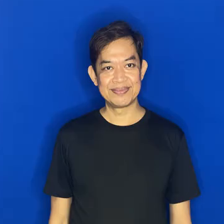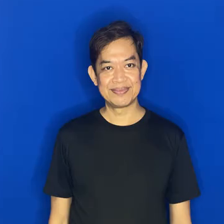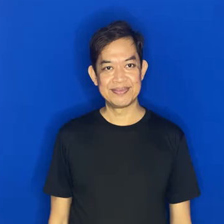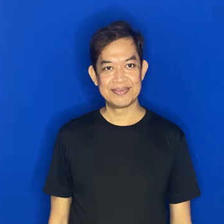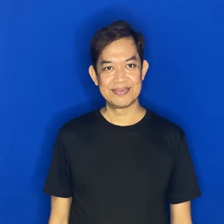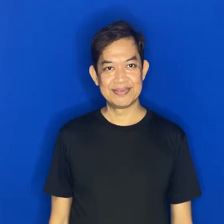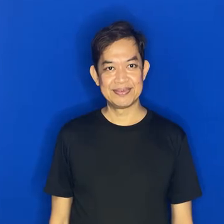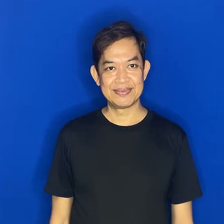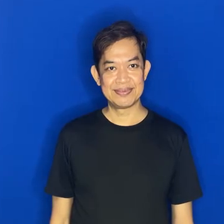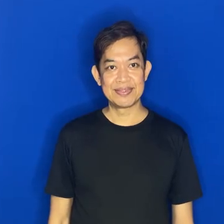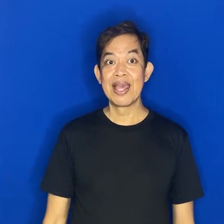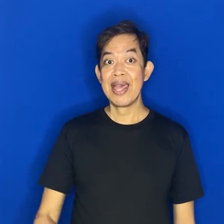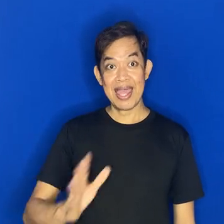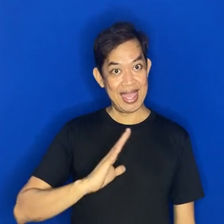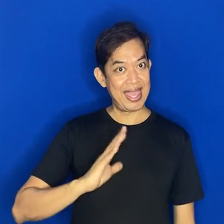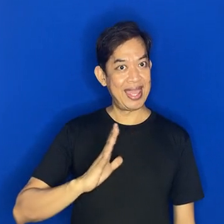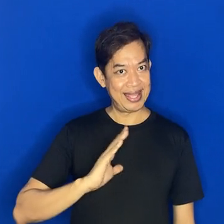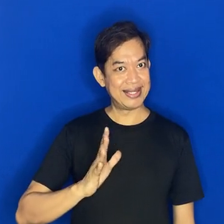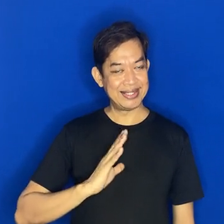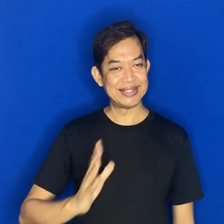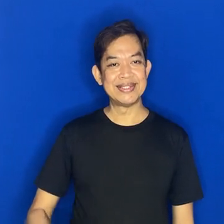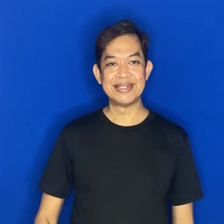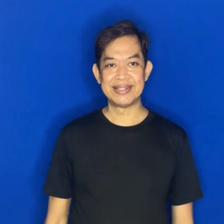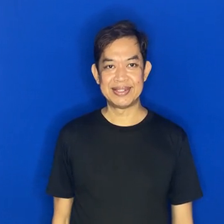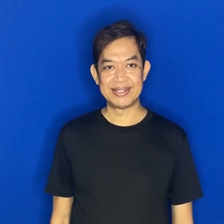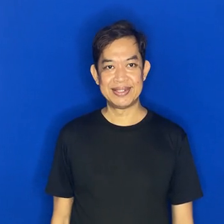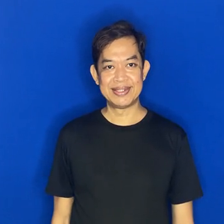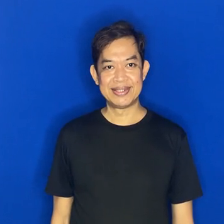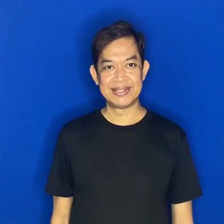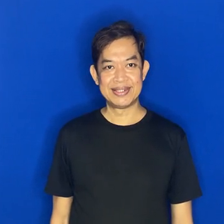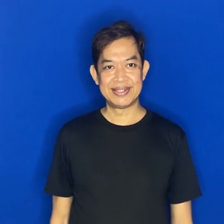im fine